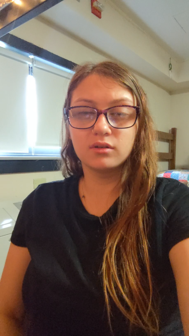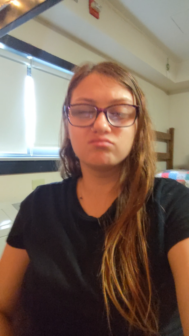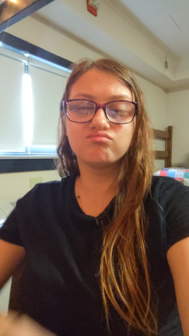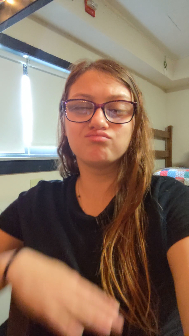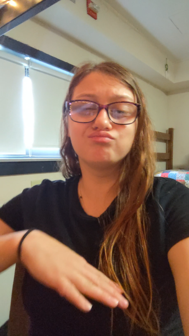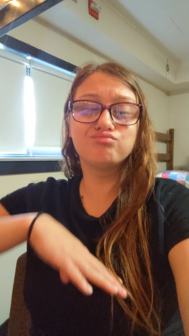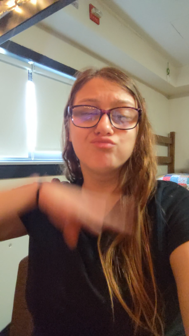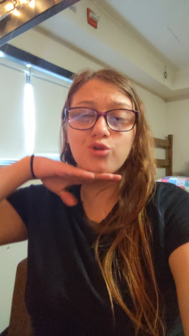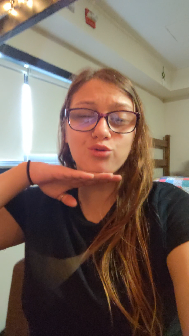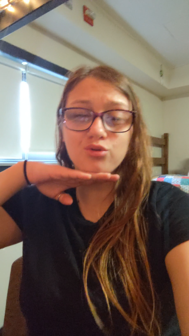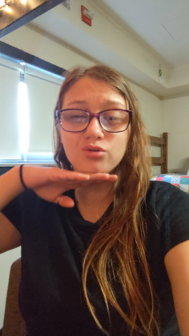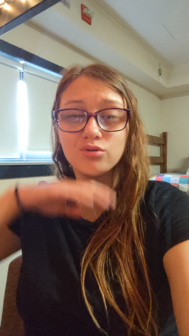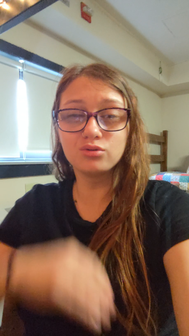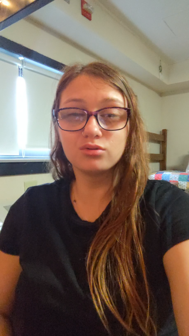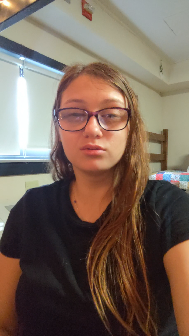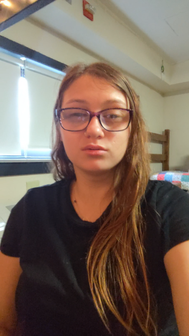full